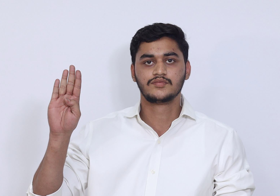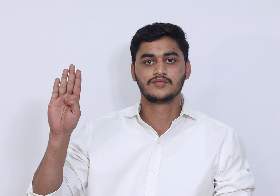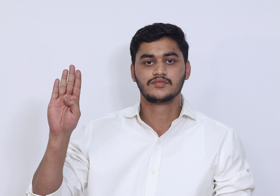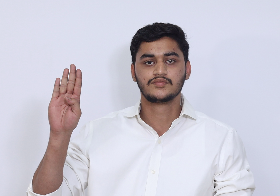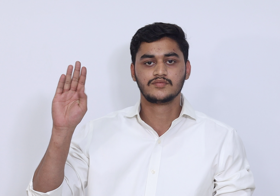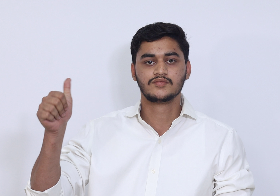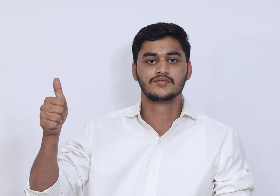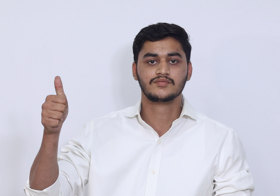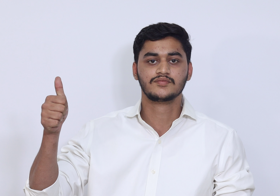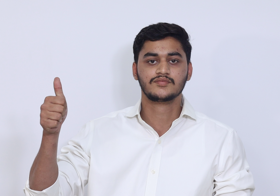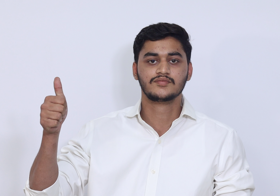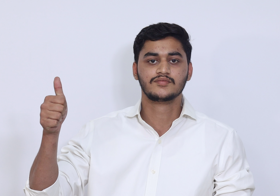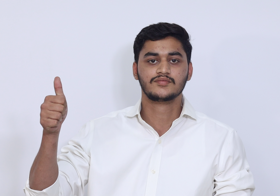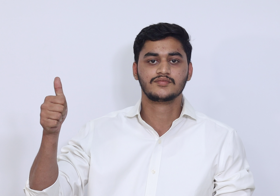best